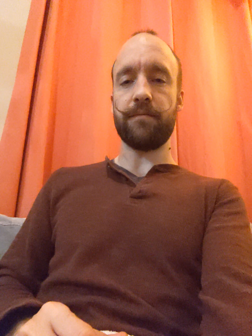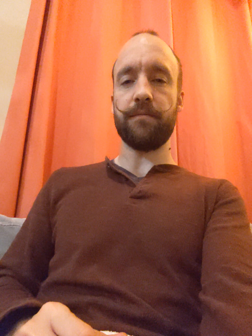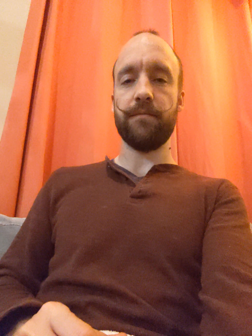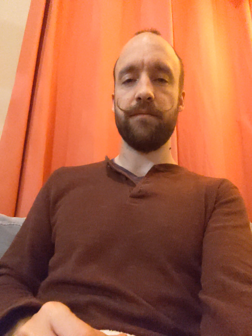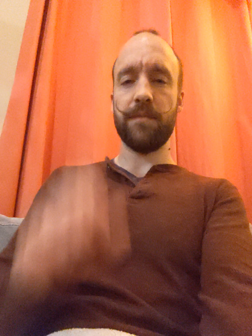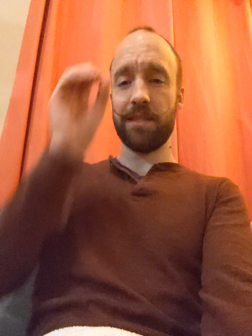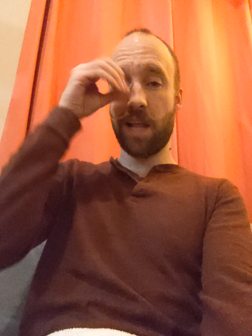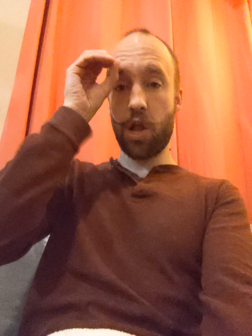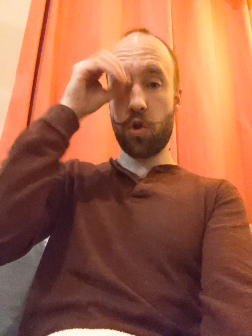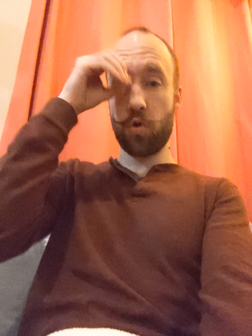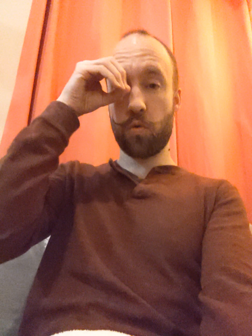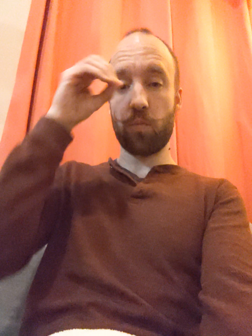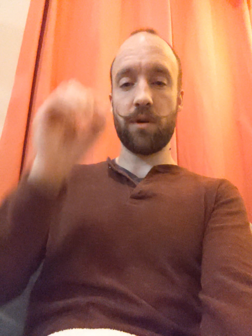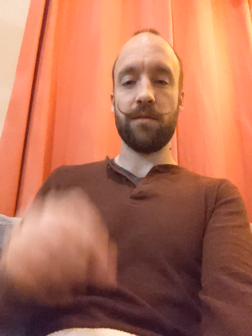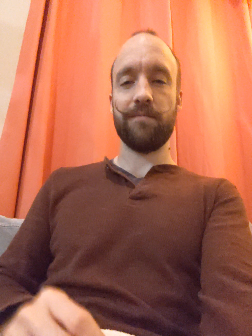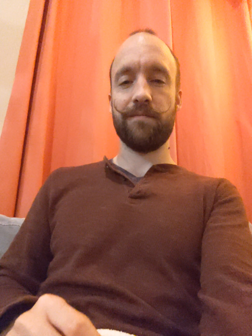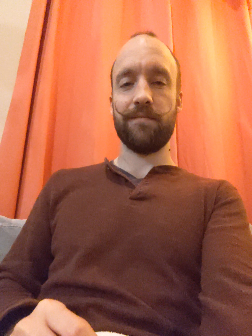owl